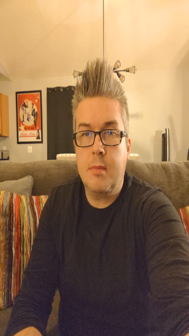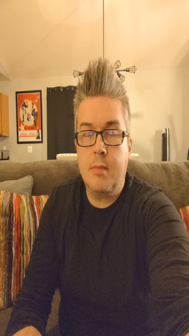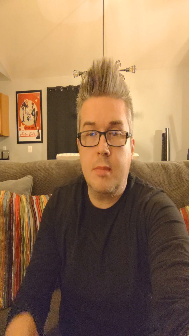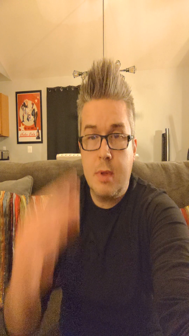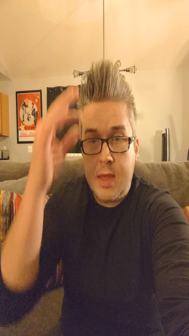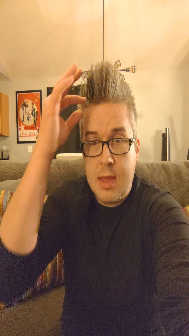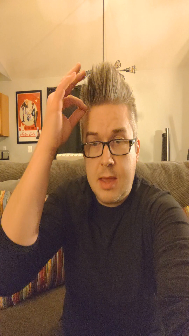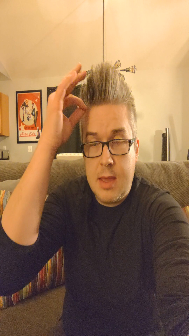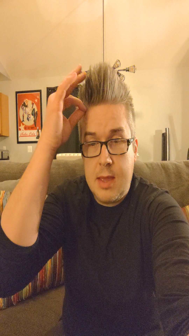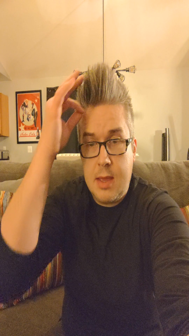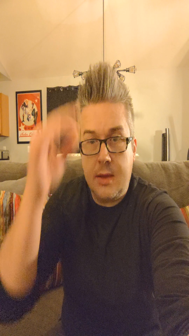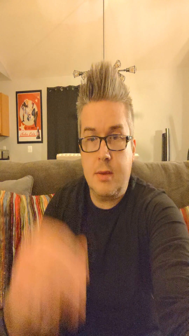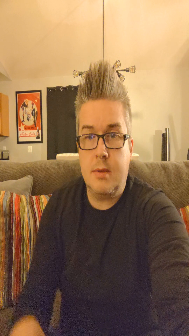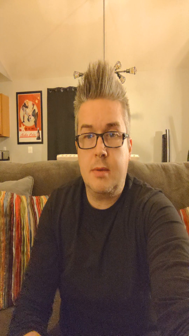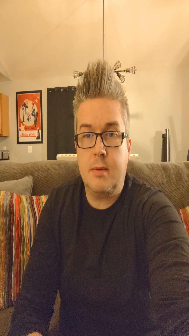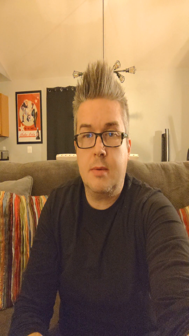hair